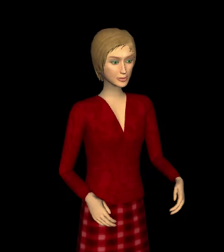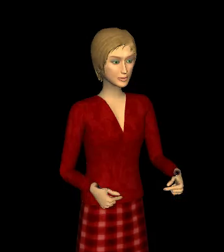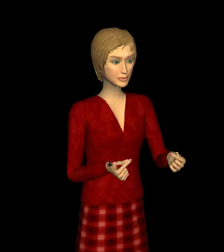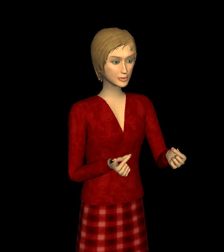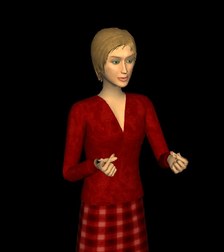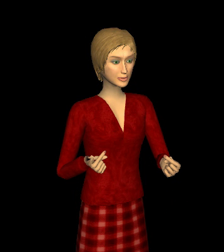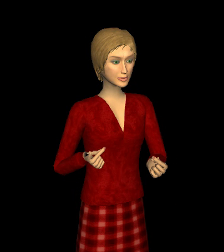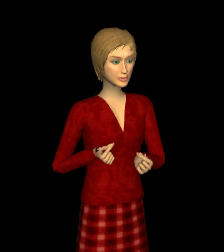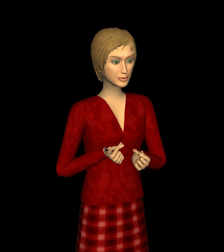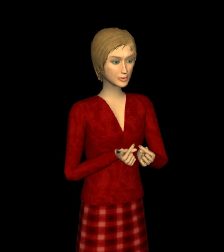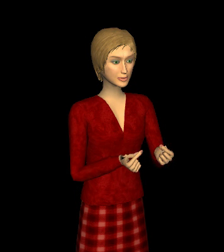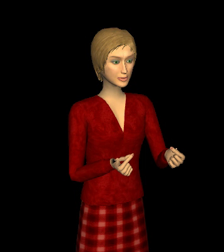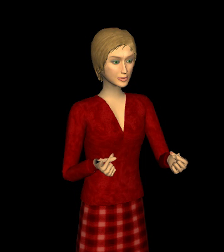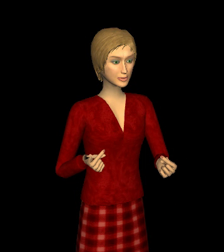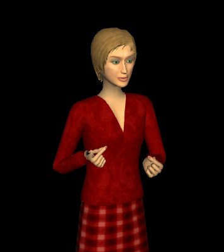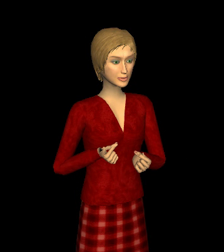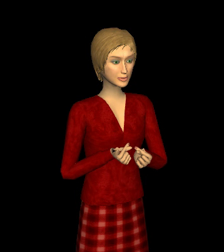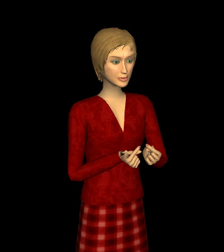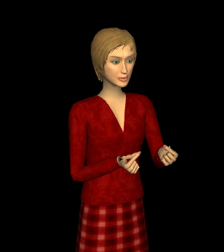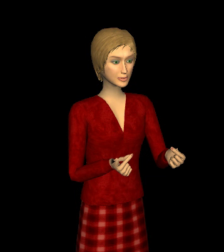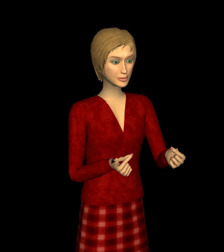اقتصاد